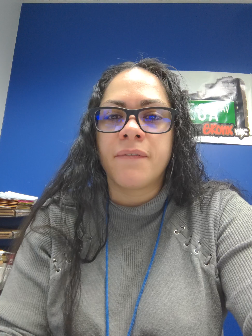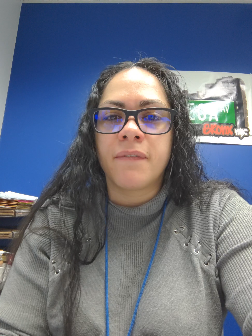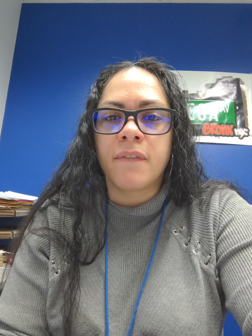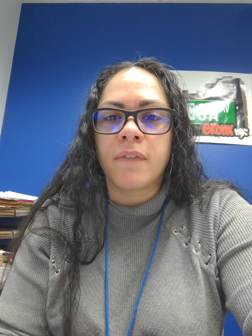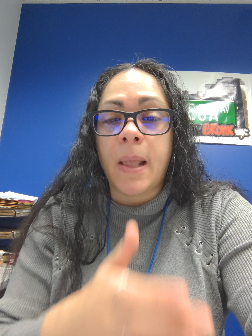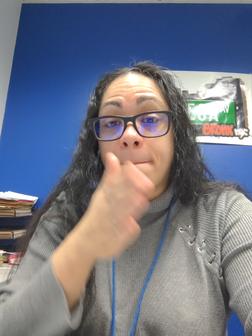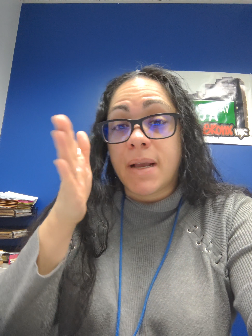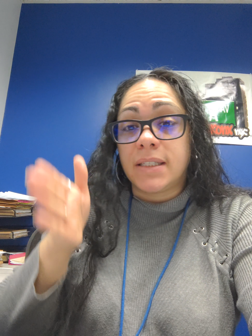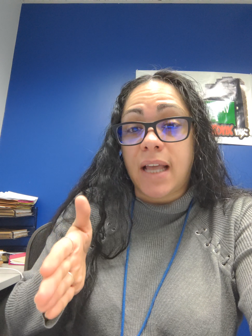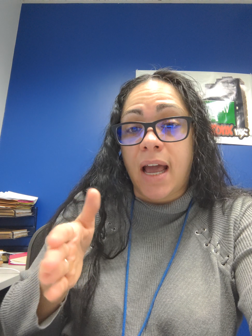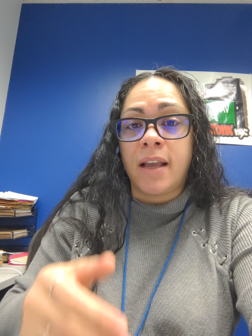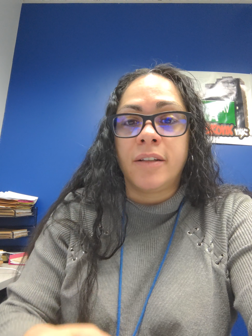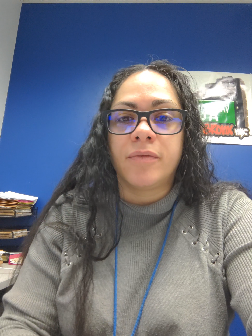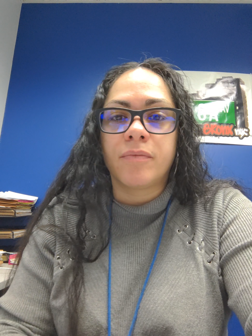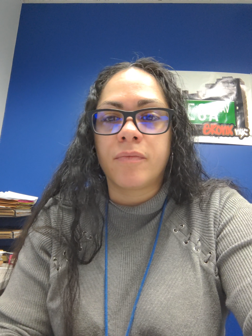beside